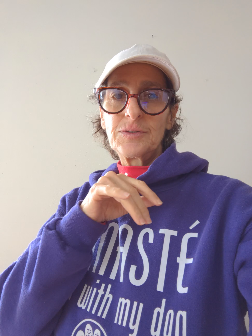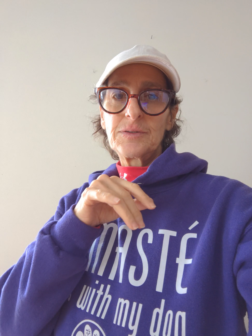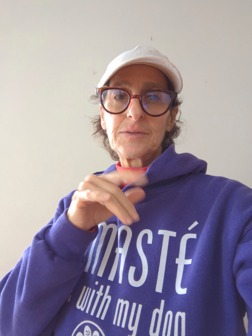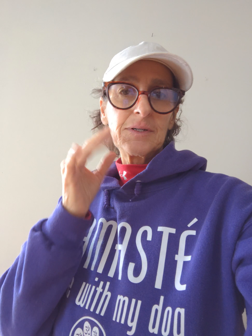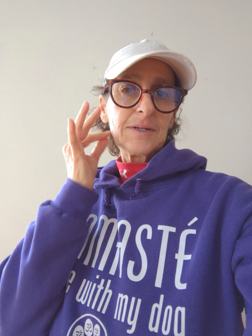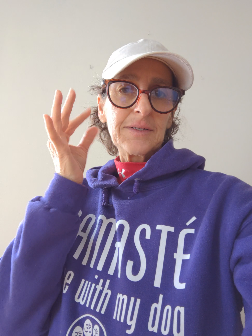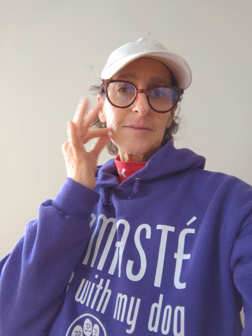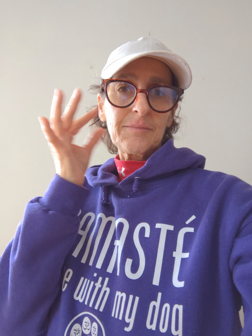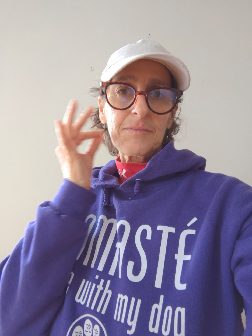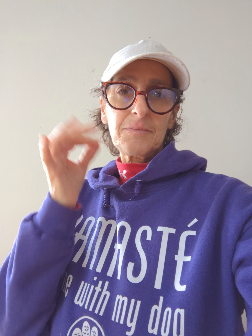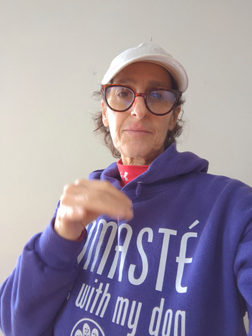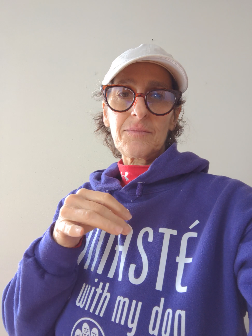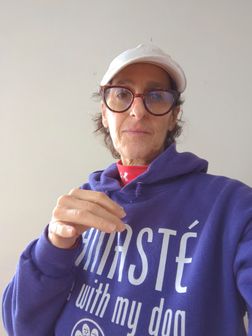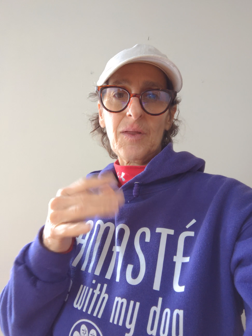cat